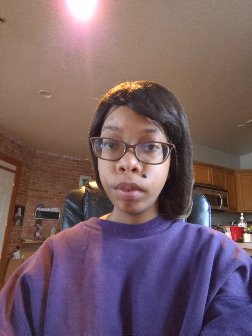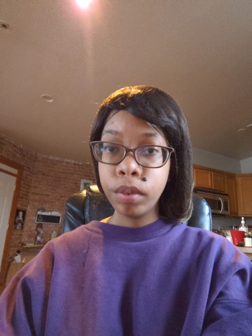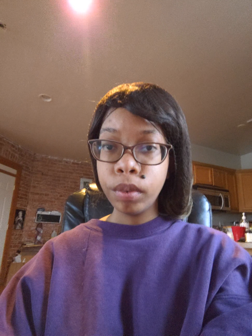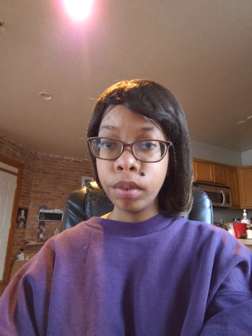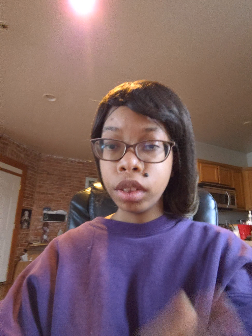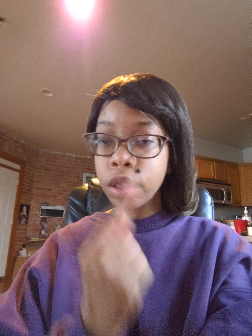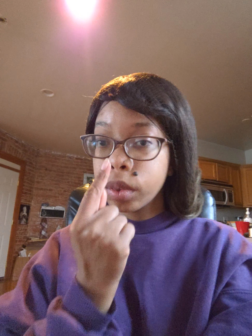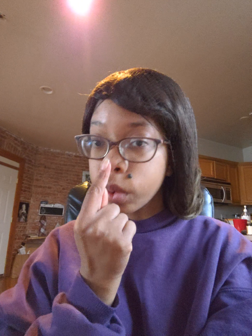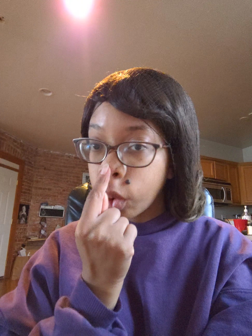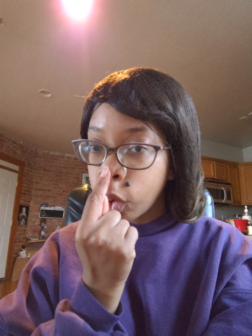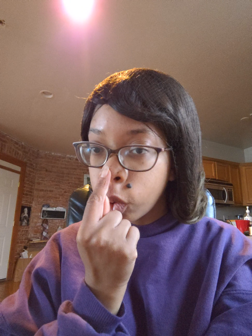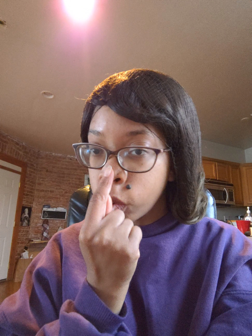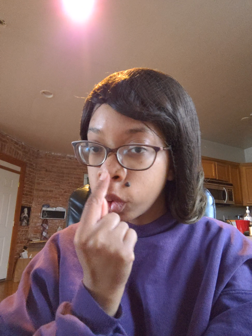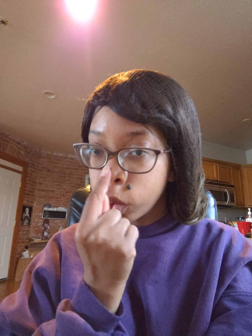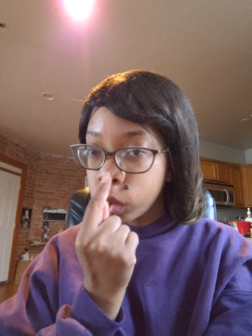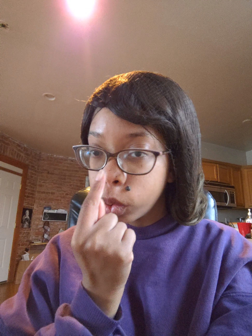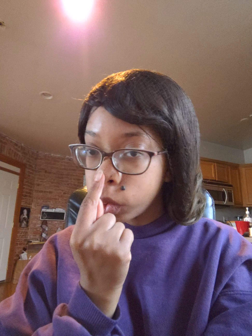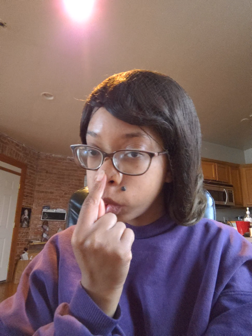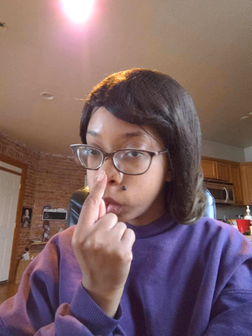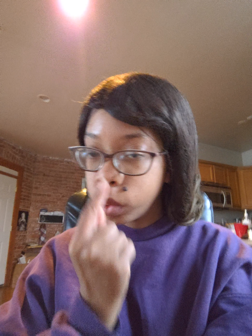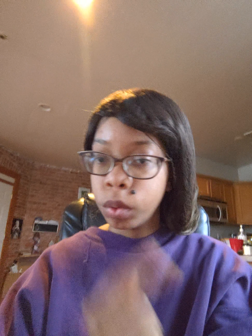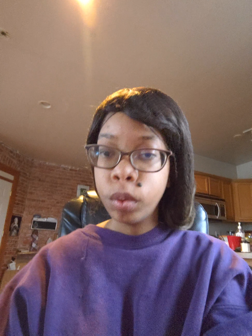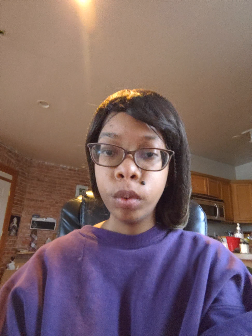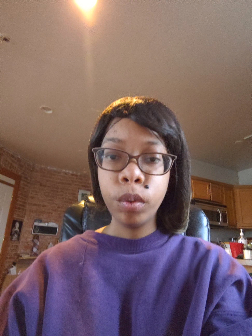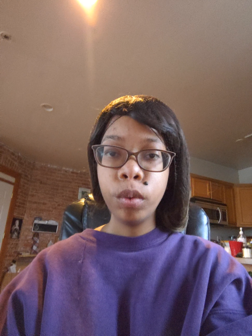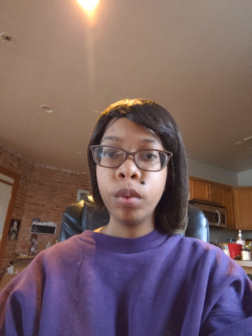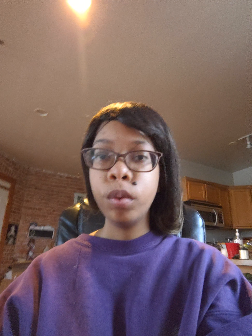nose